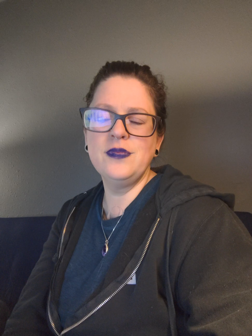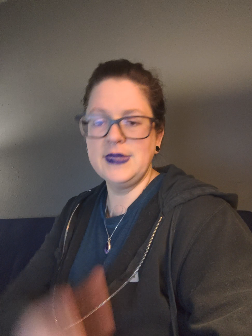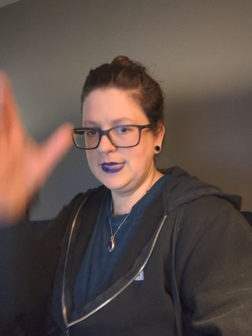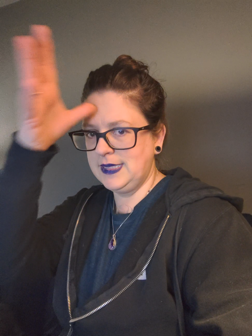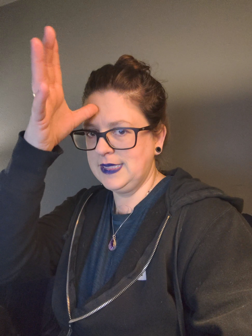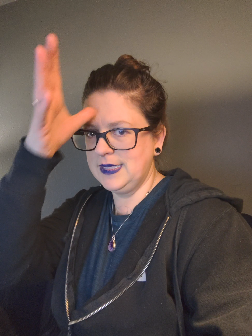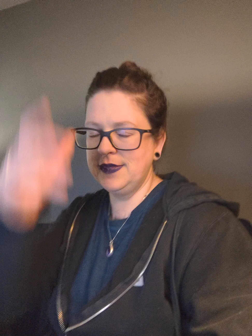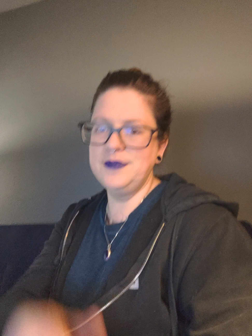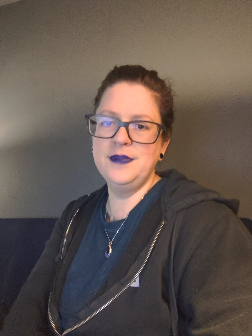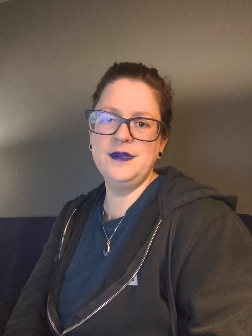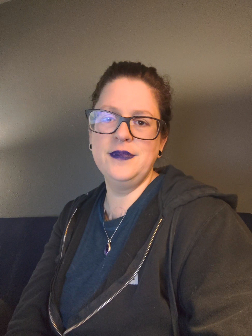dad